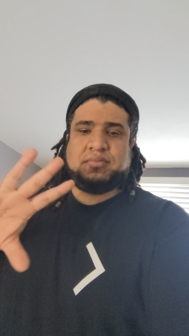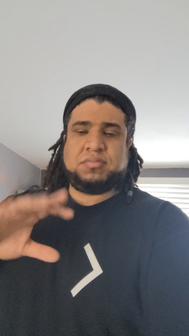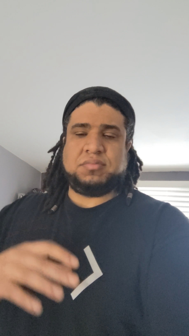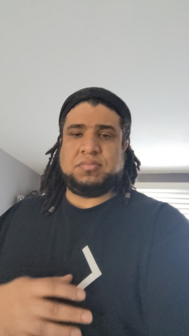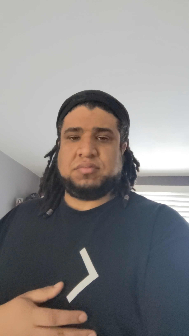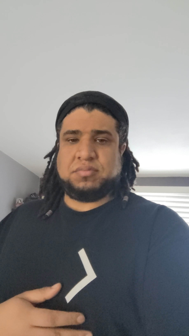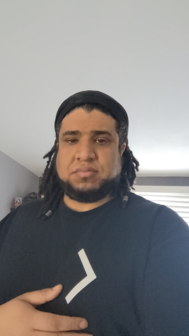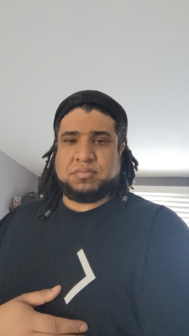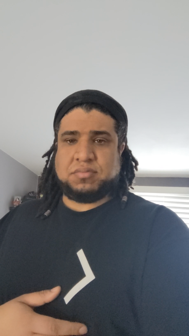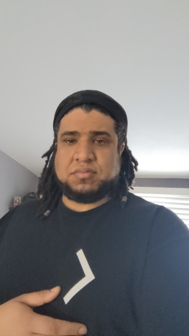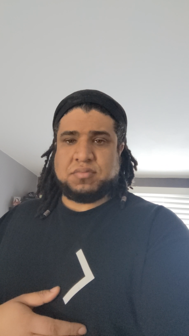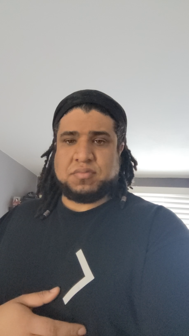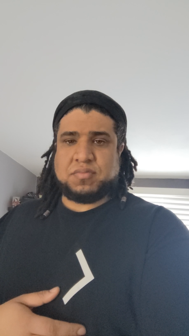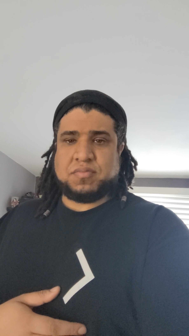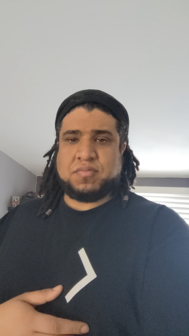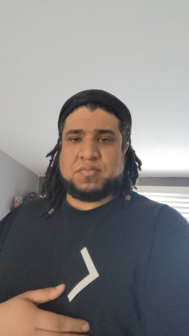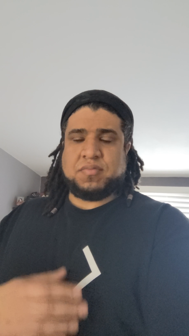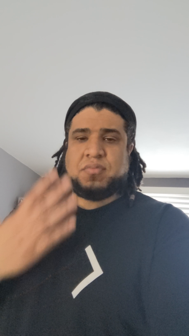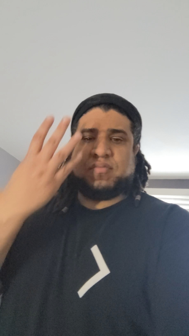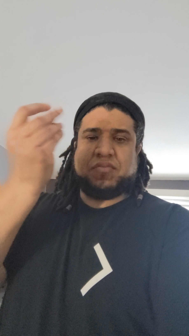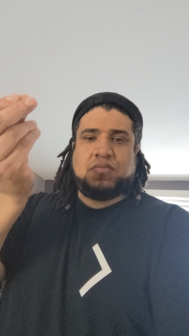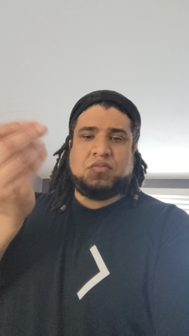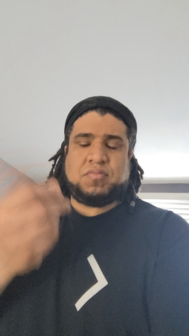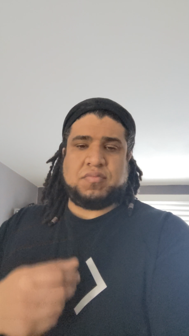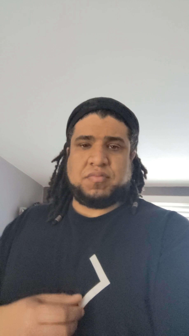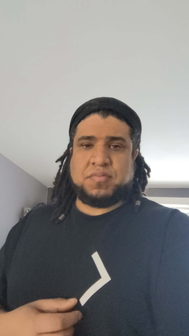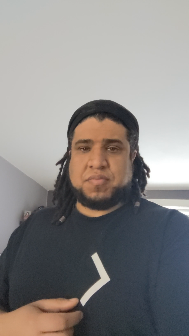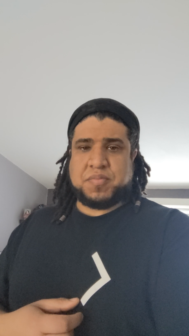got to